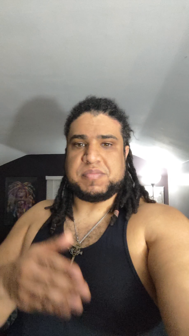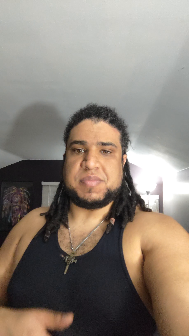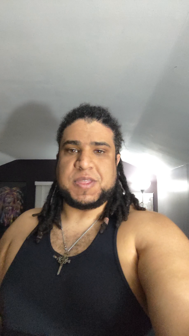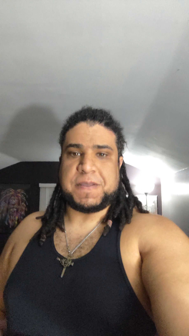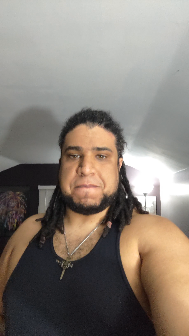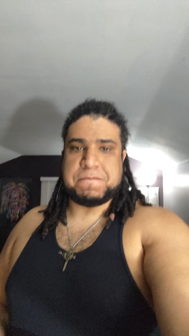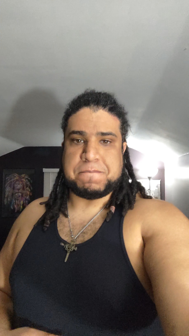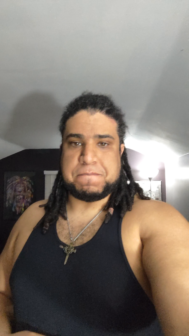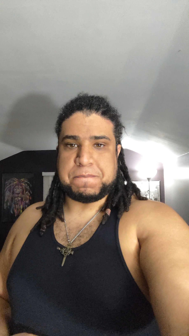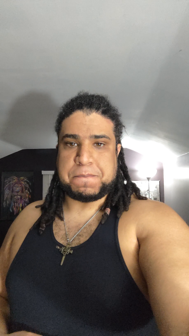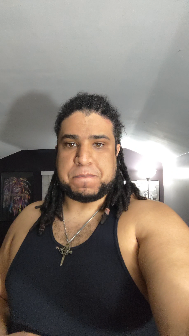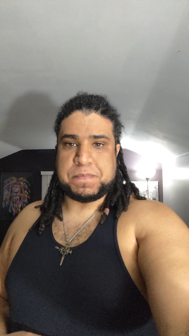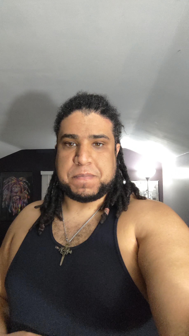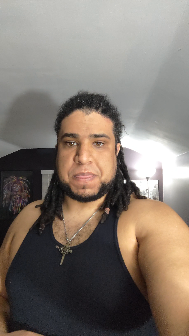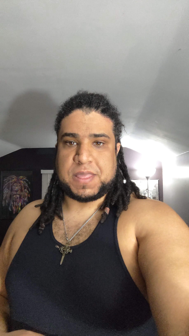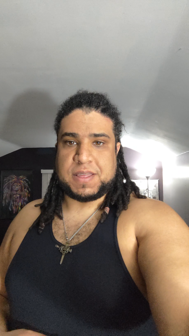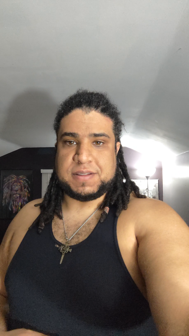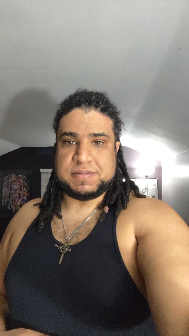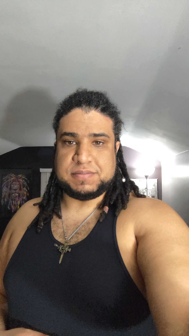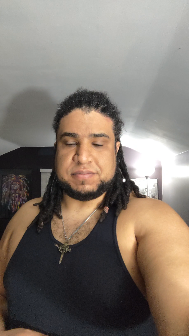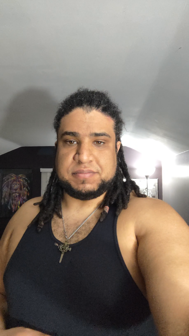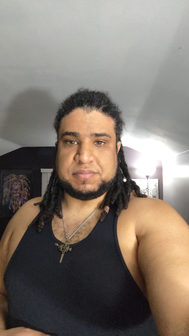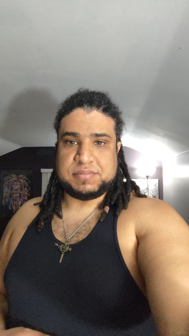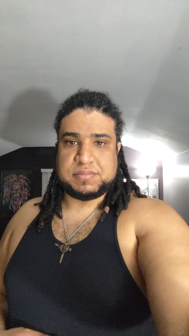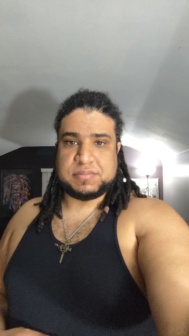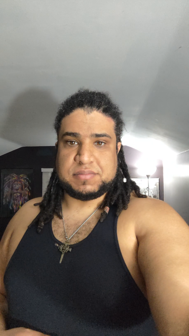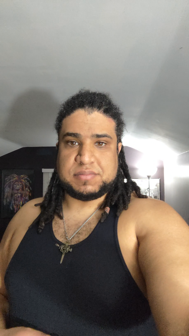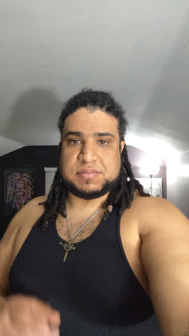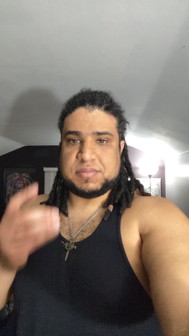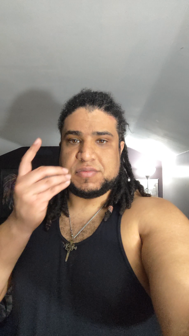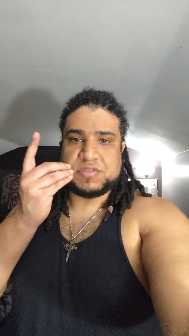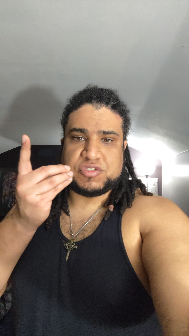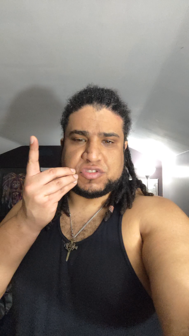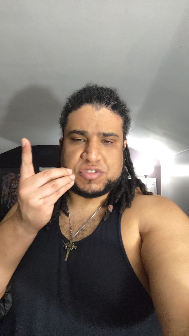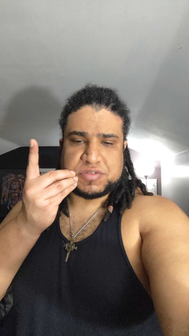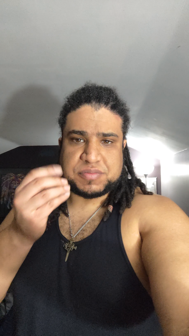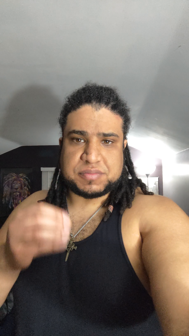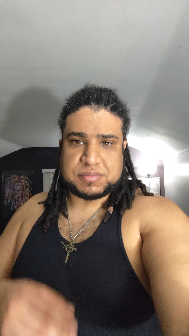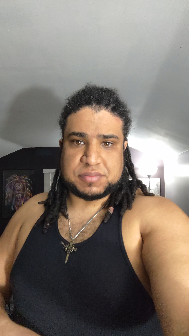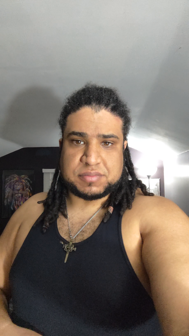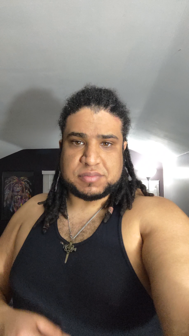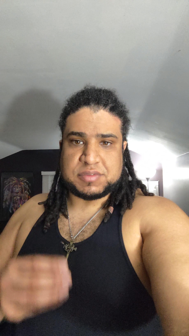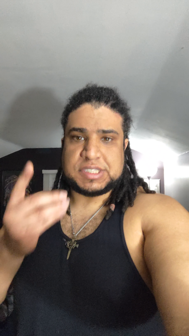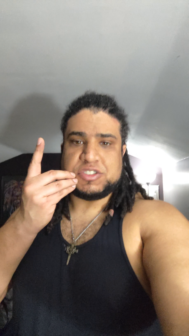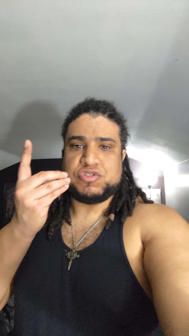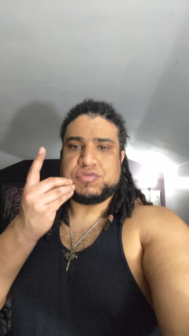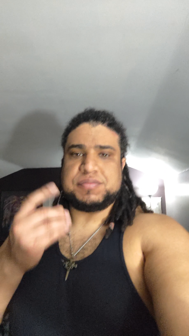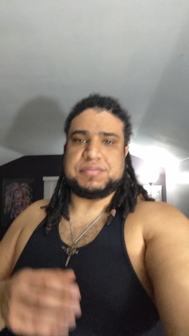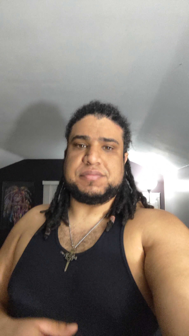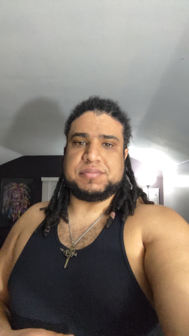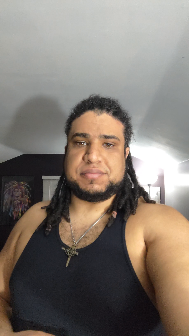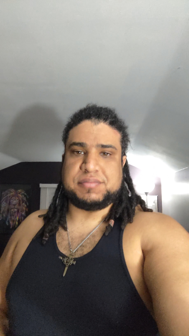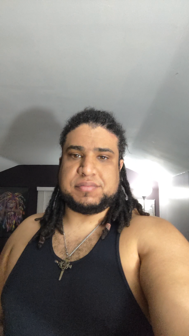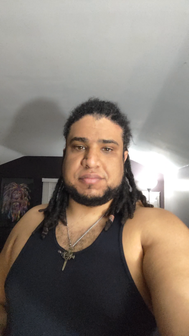dinner